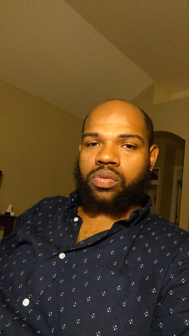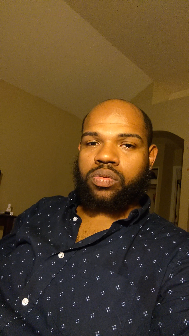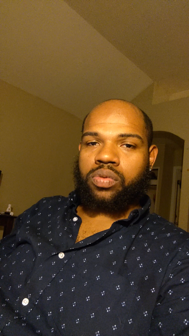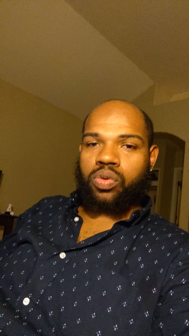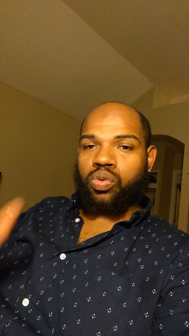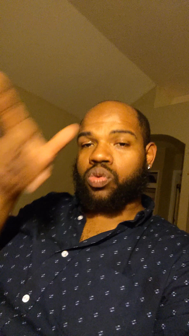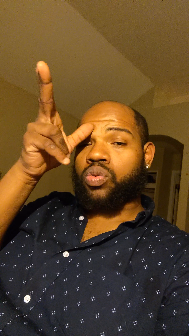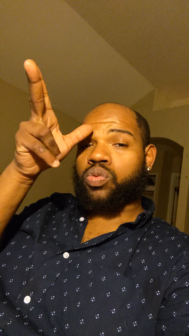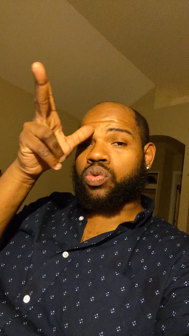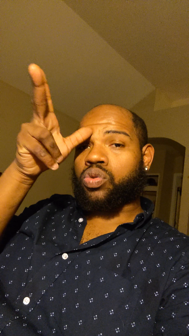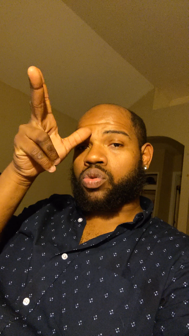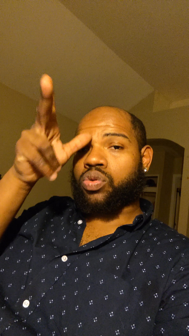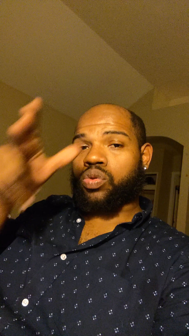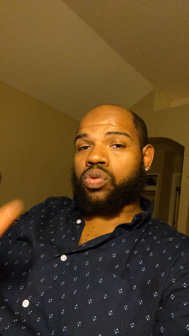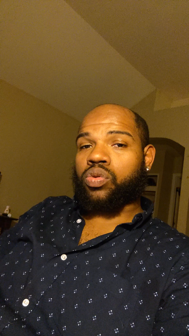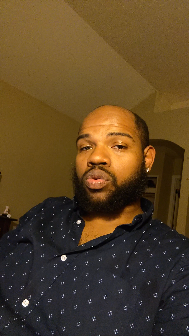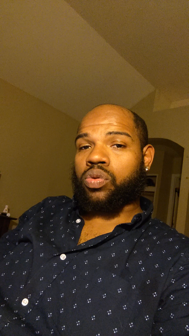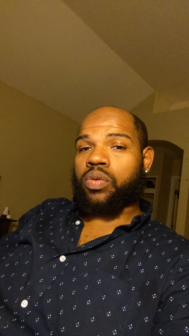rooster